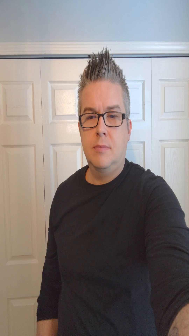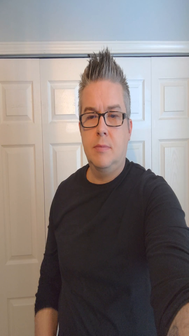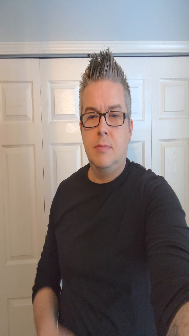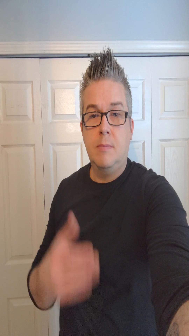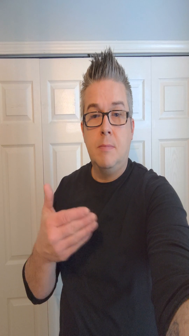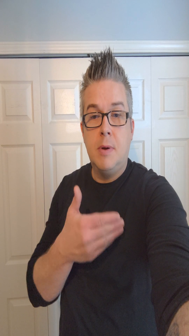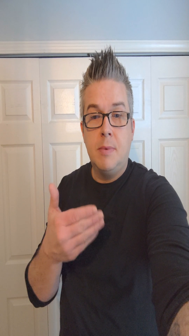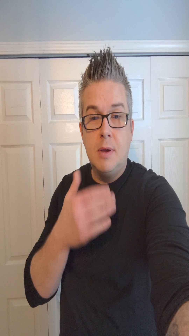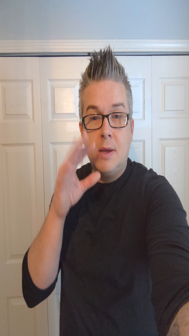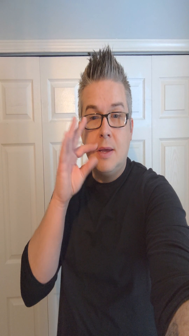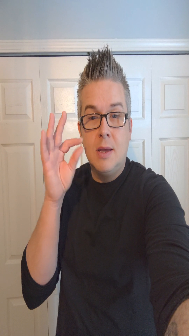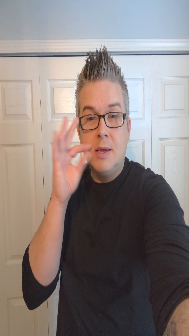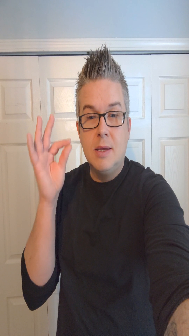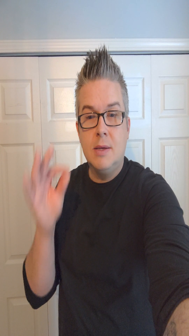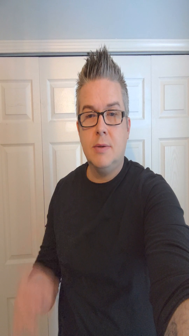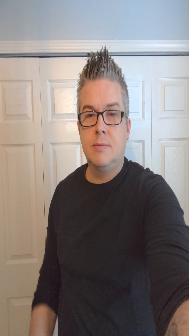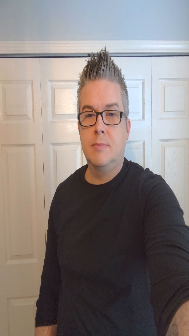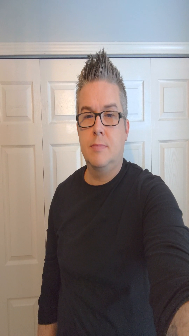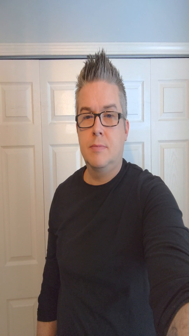kitty